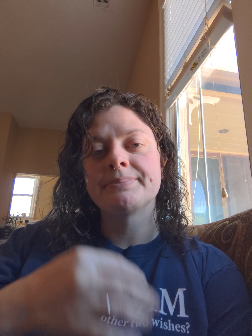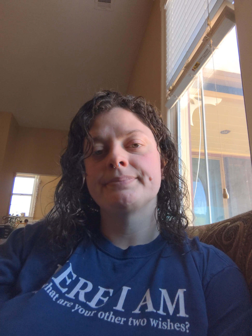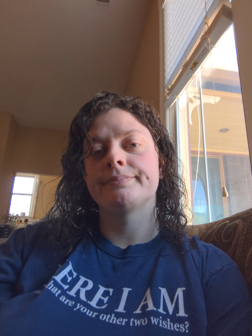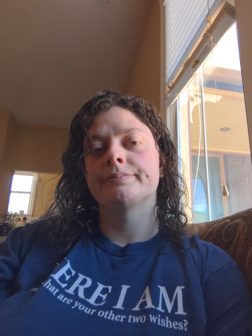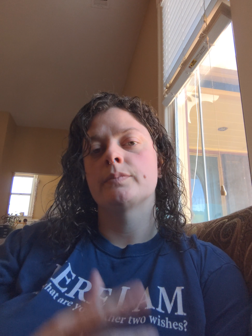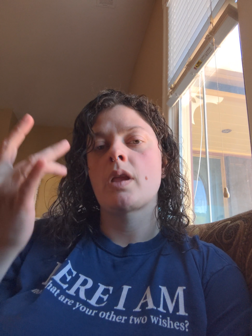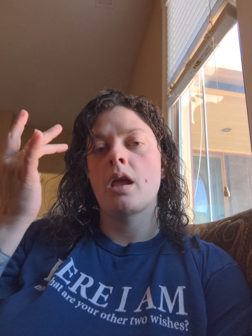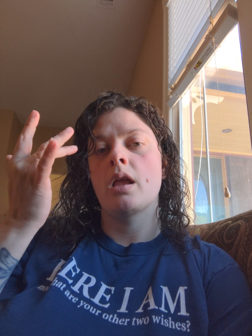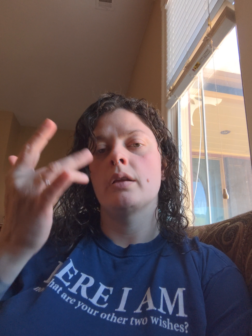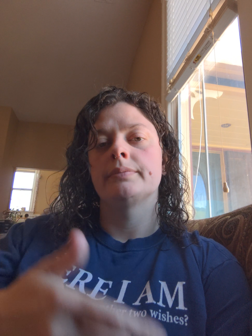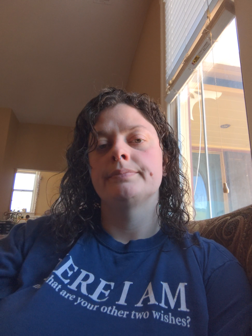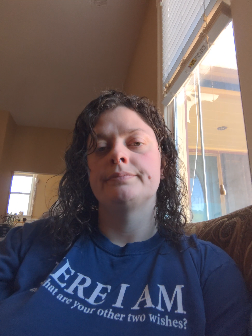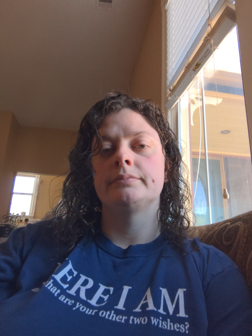why